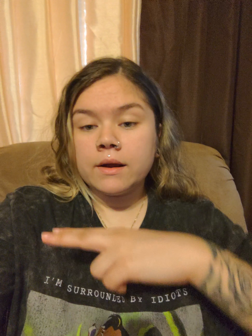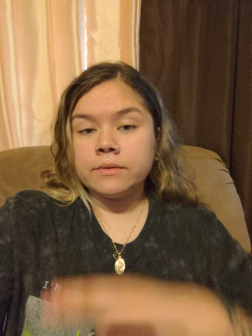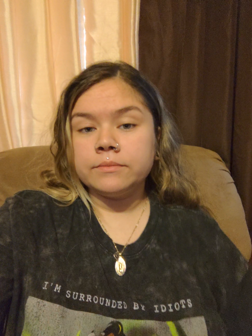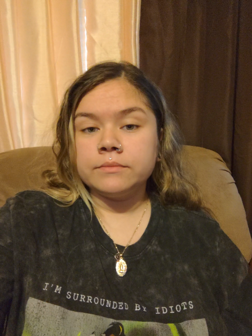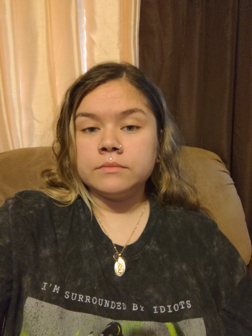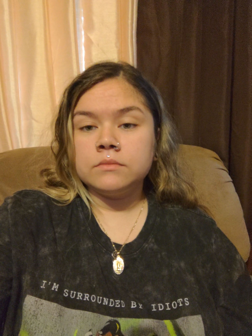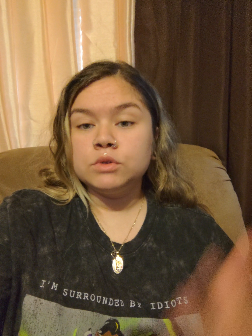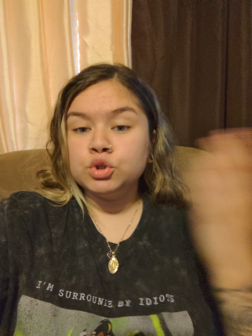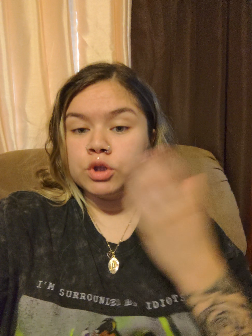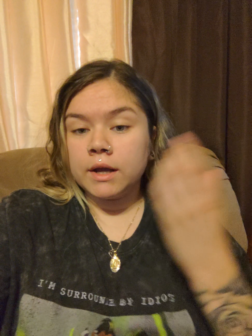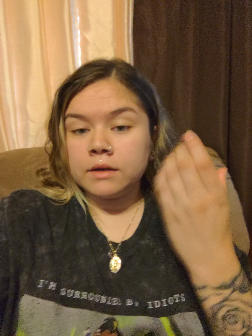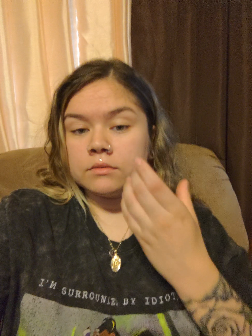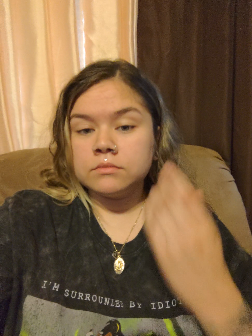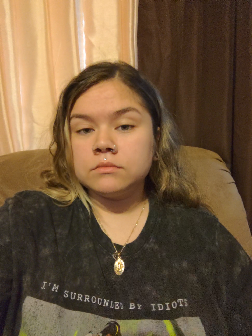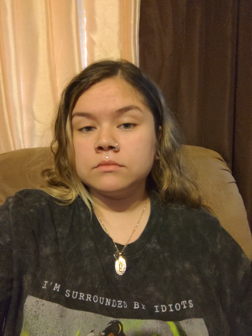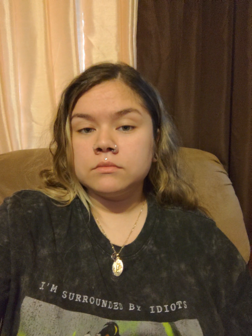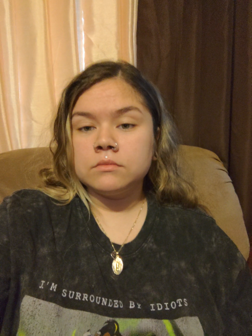shake